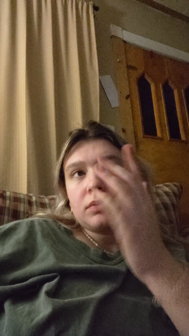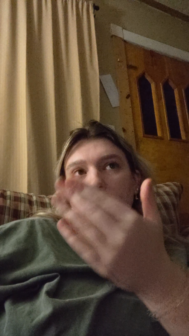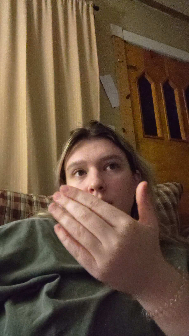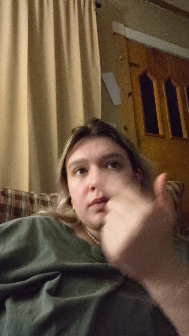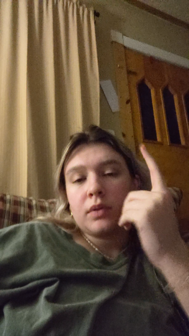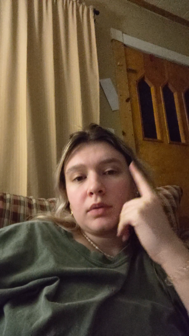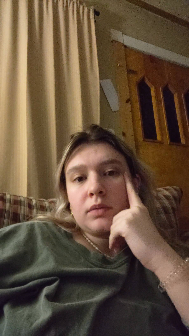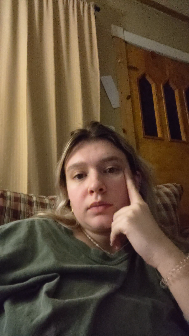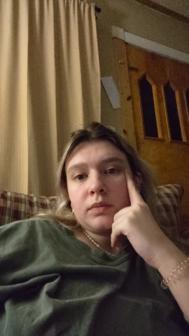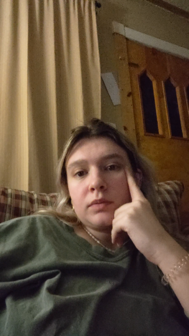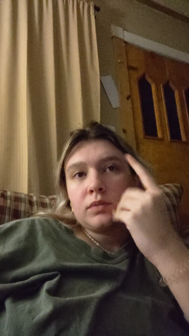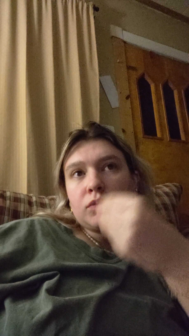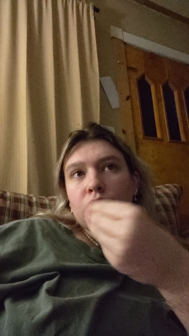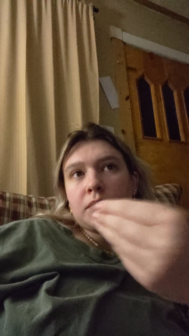shopping